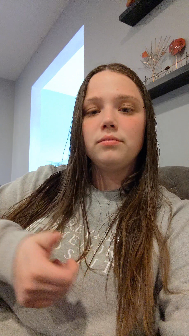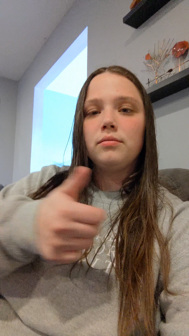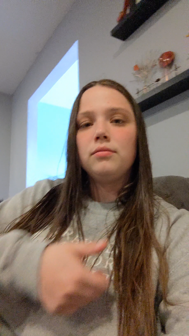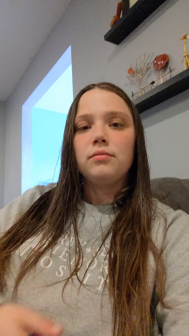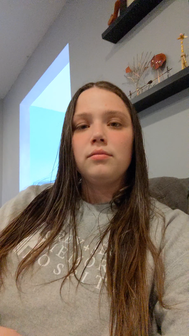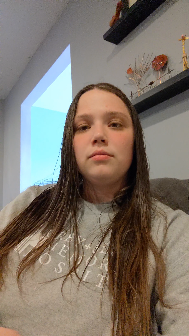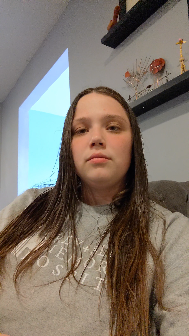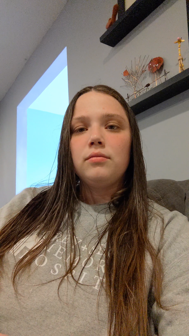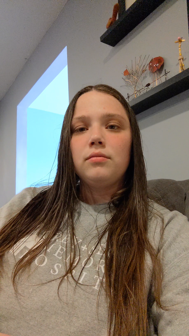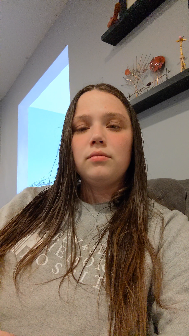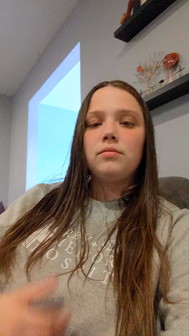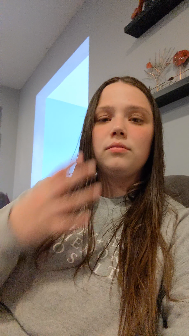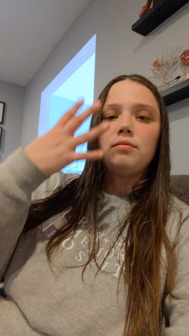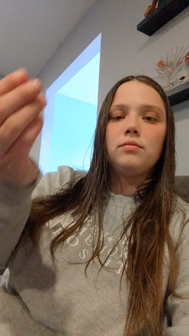got to